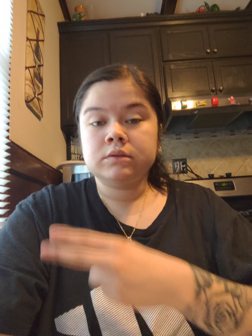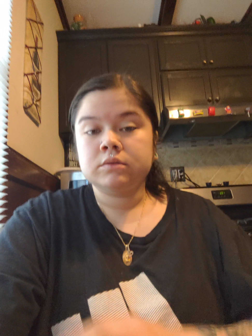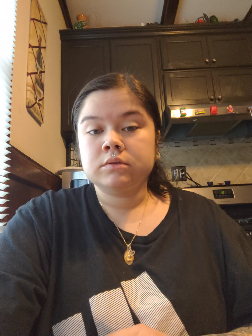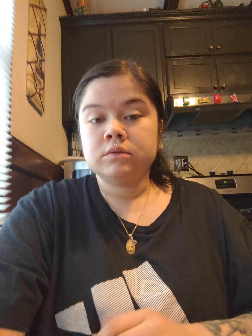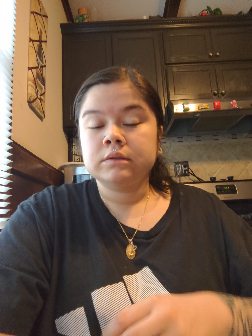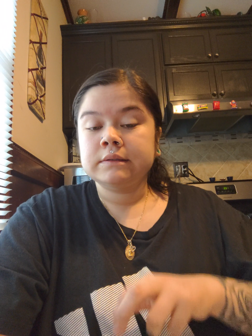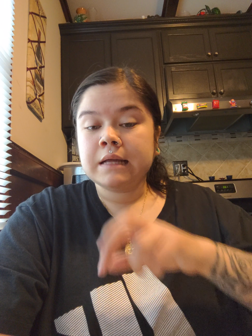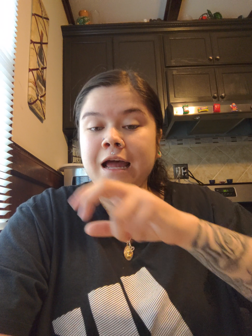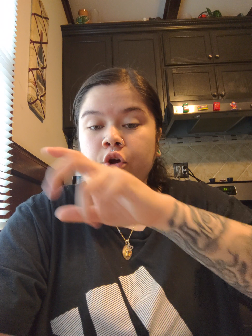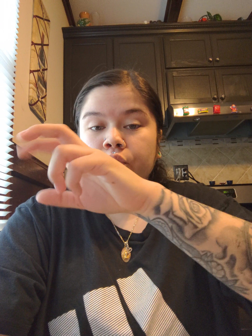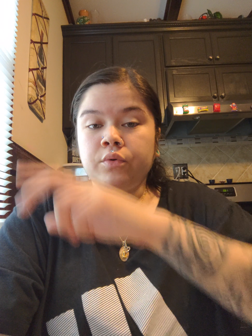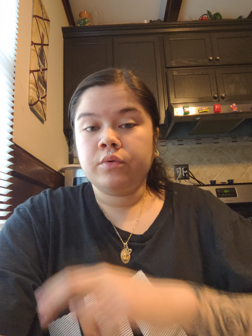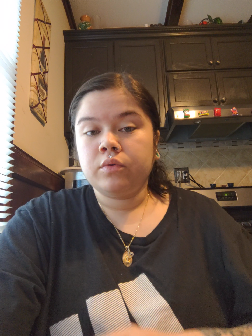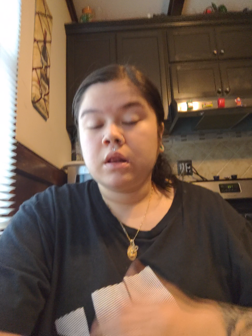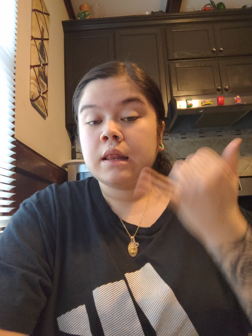stairs